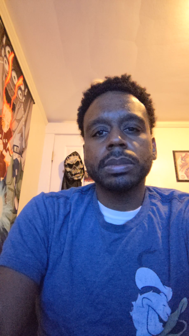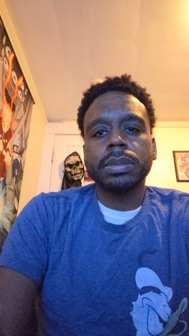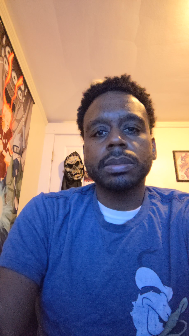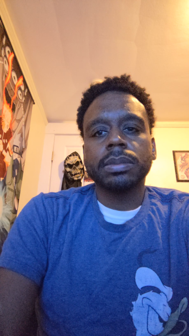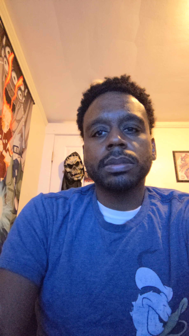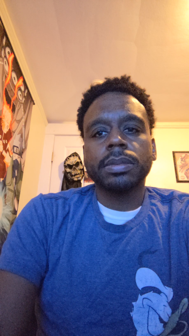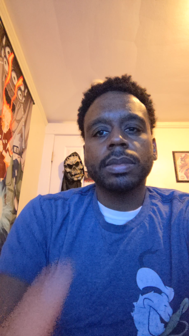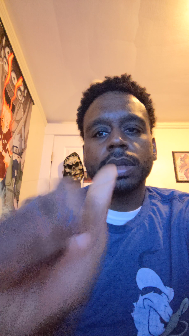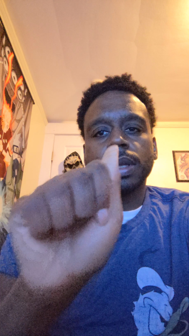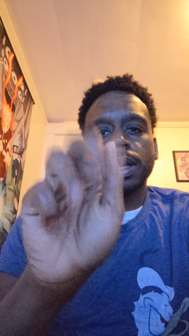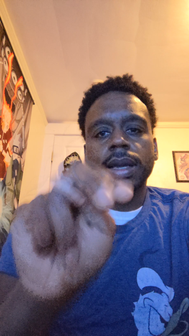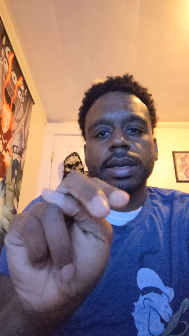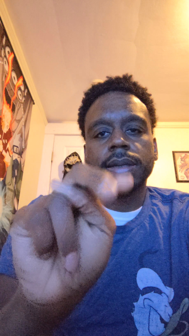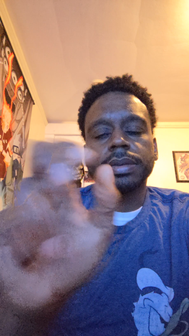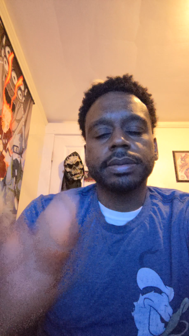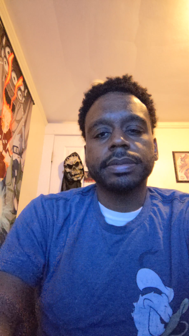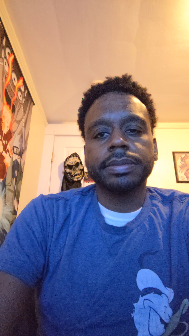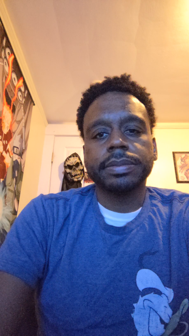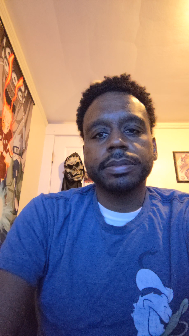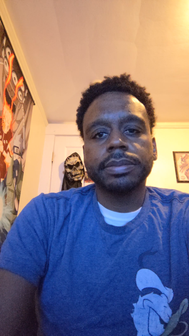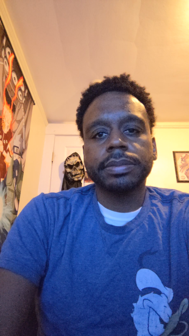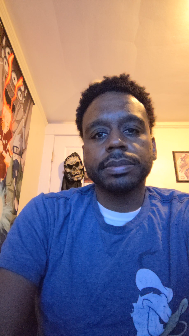an